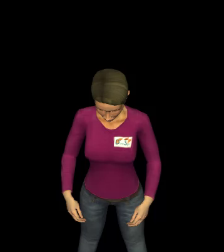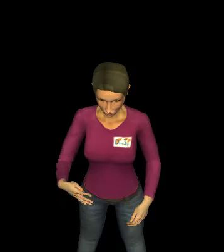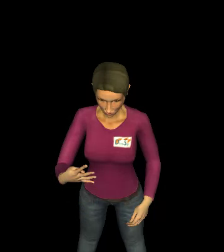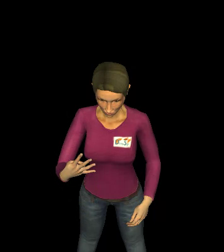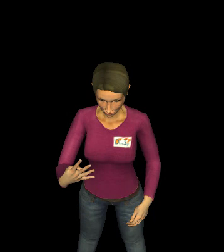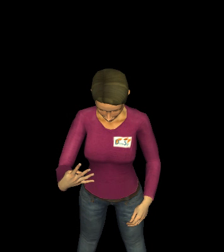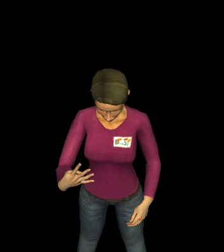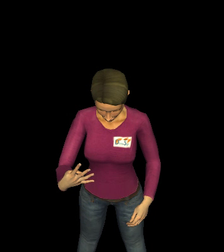4